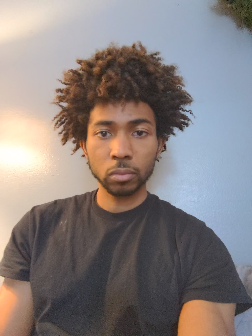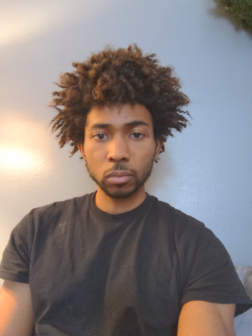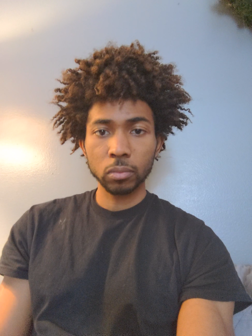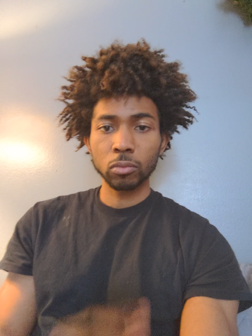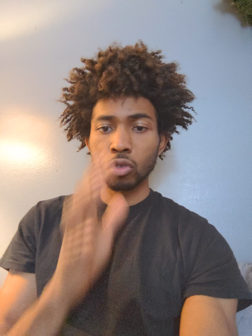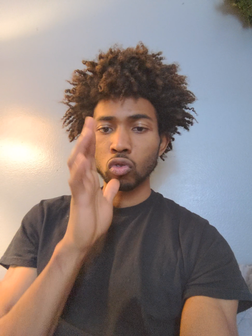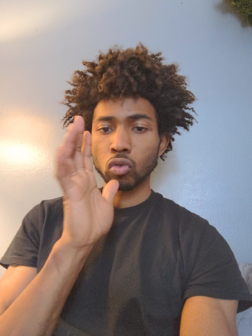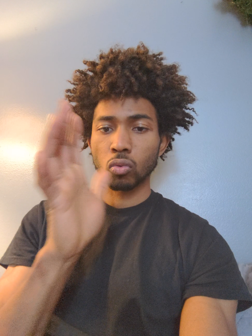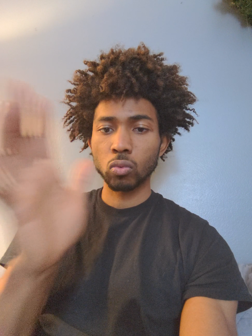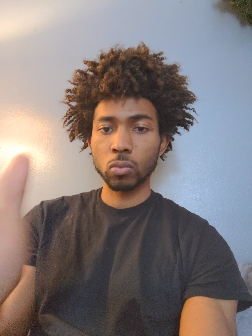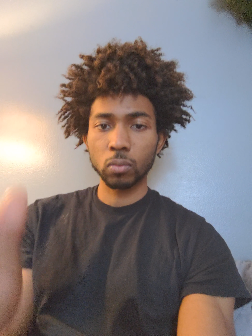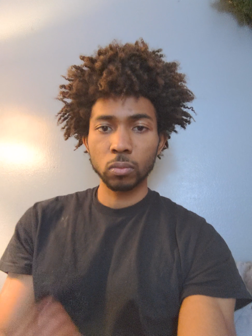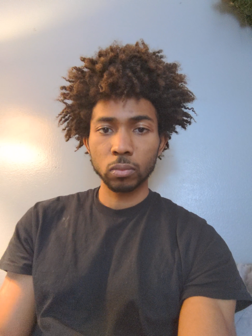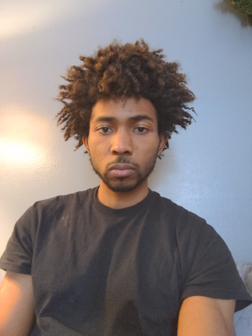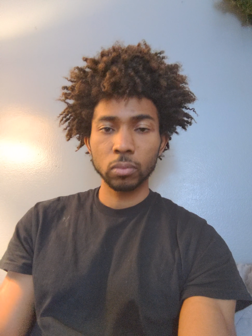grandma